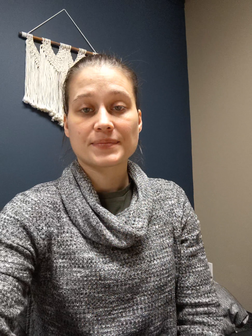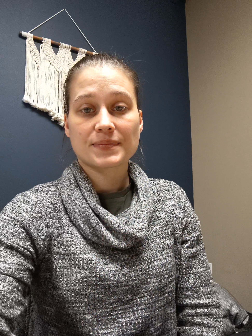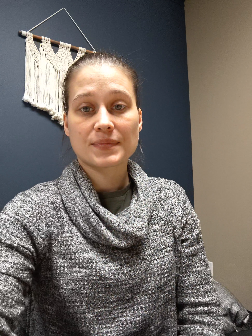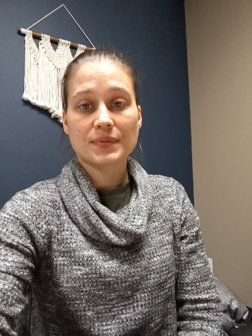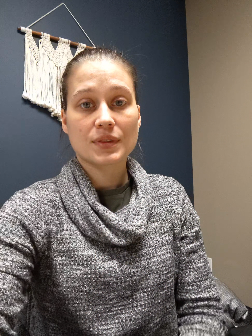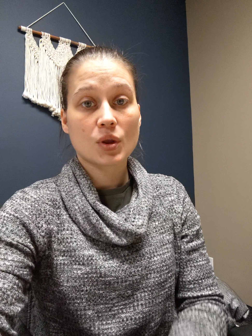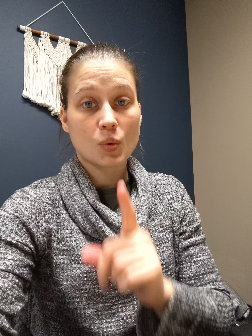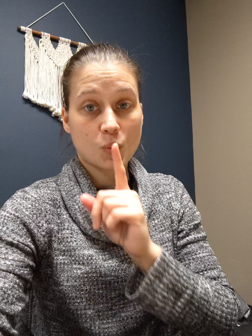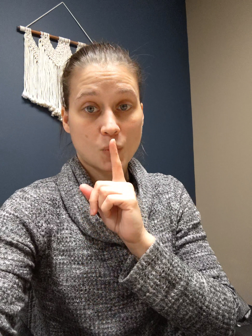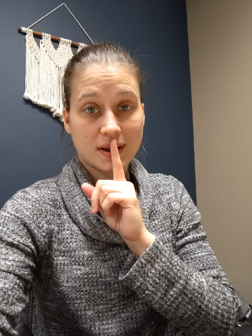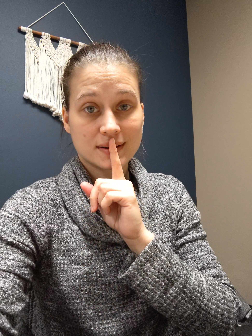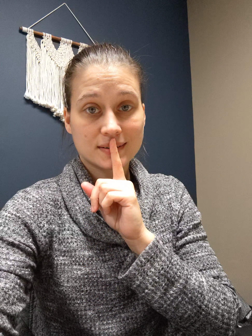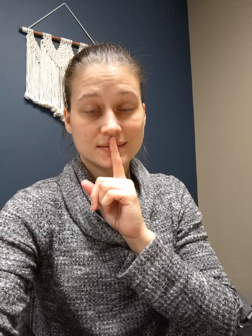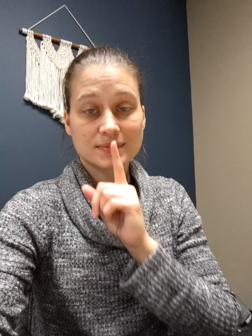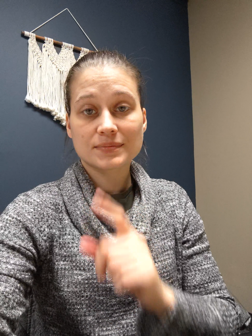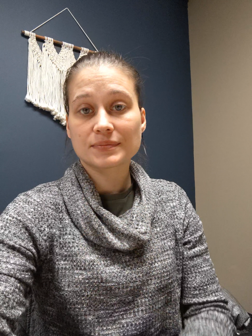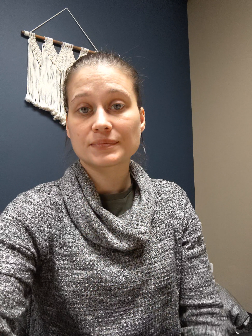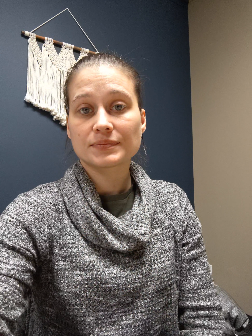quiet